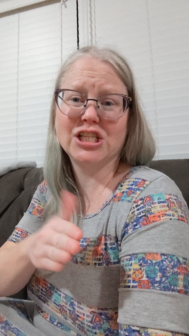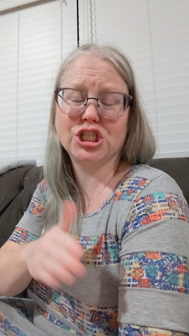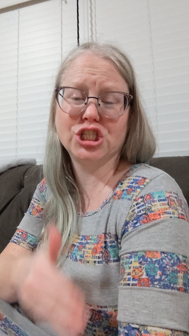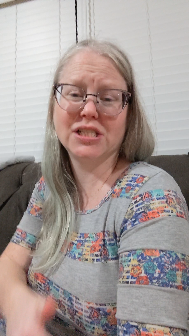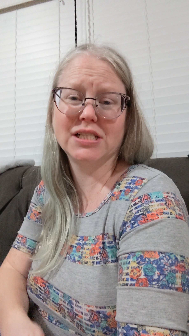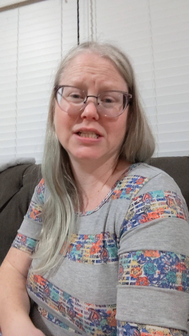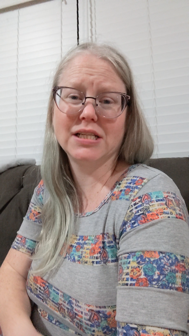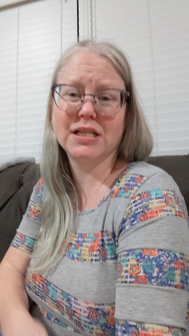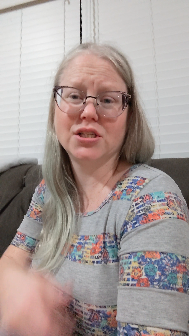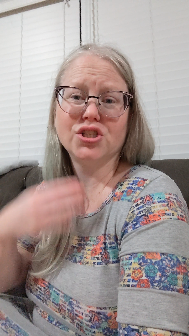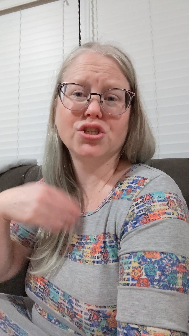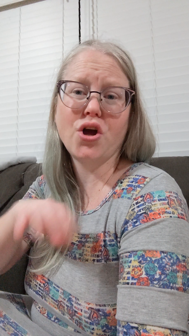scarf